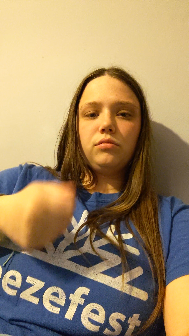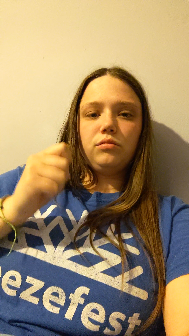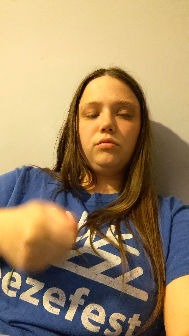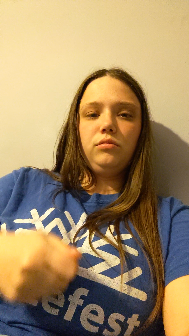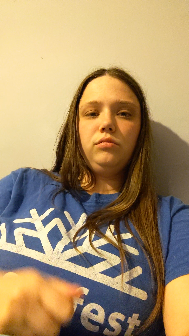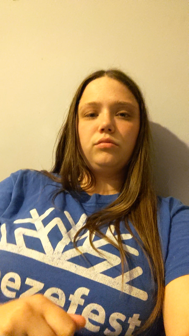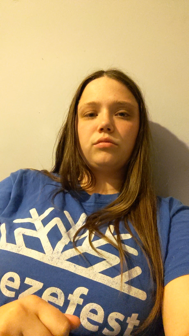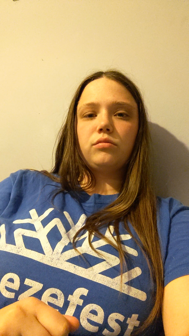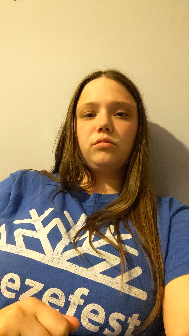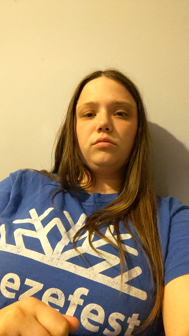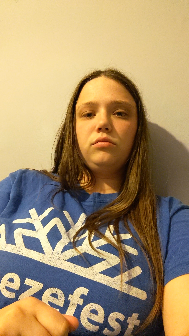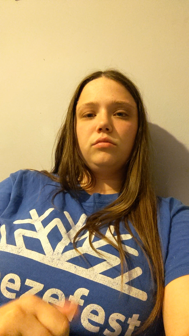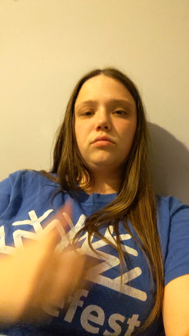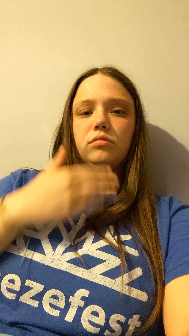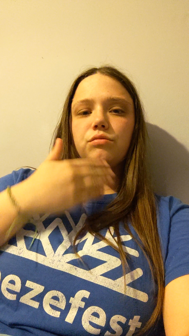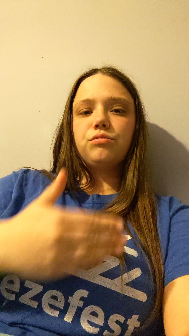good